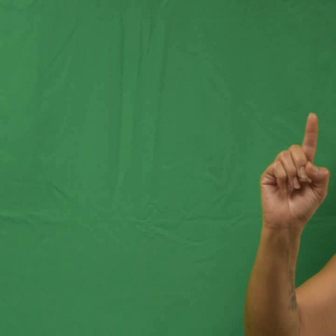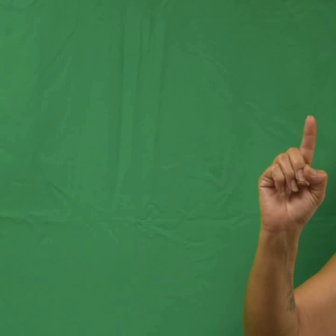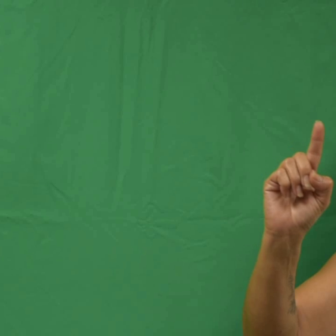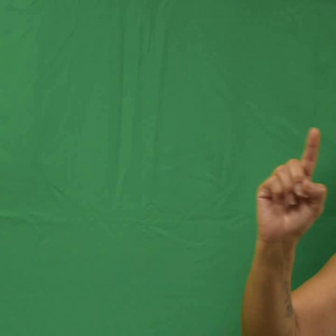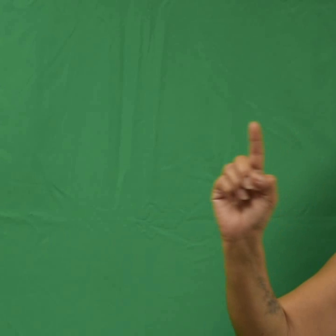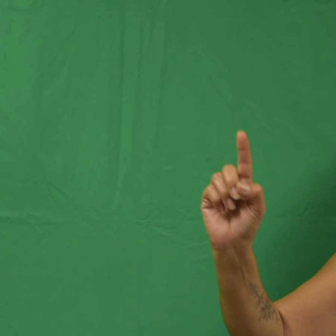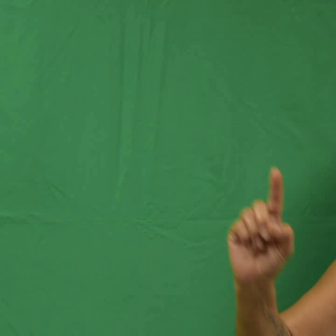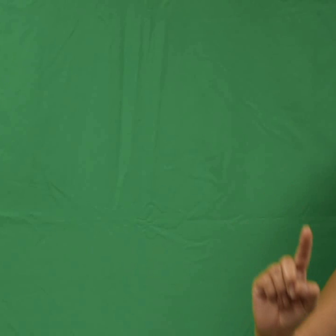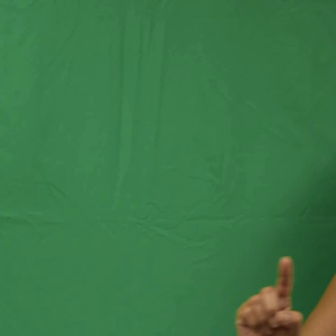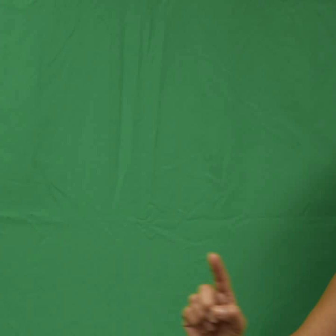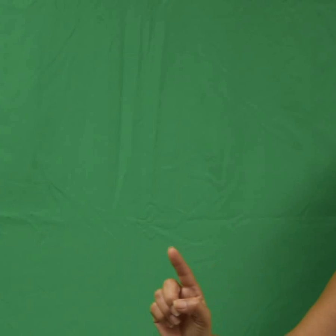Z